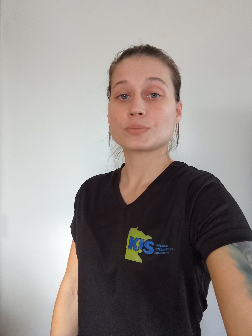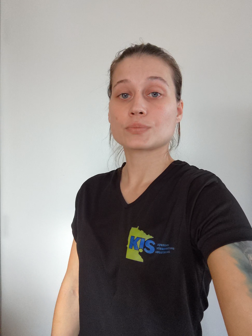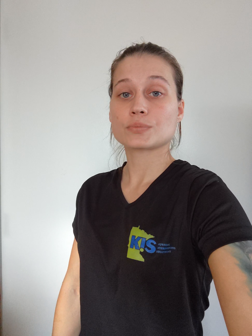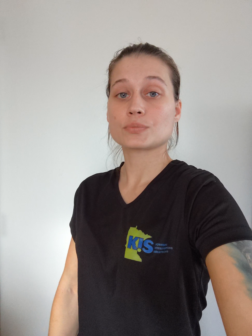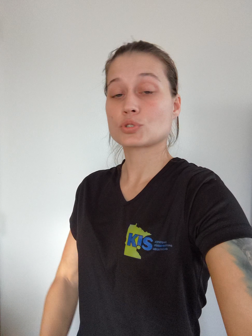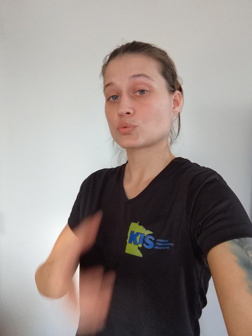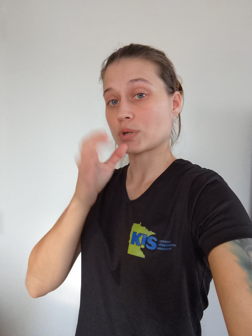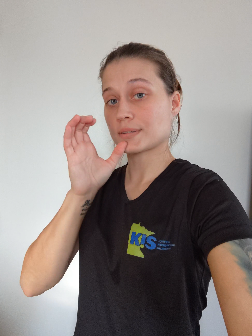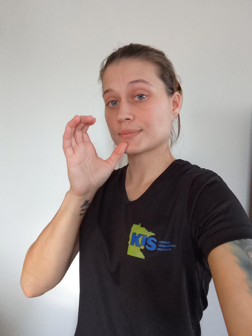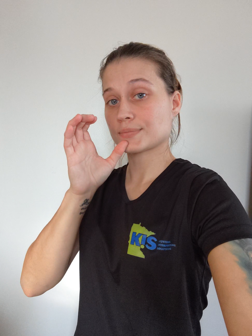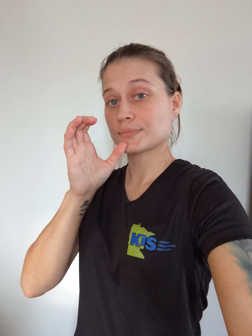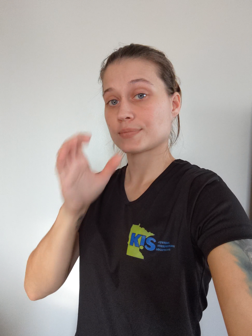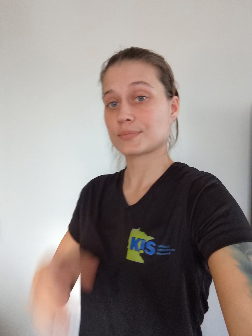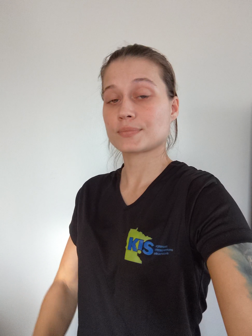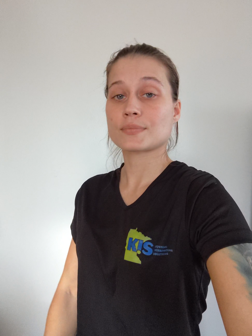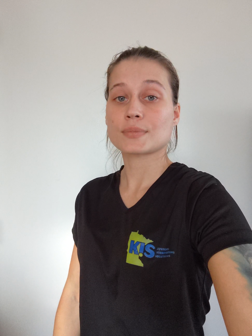drink